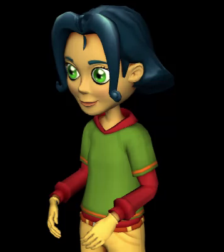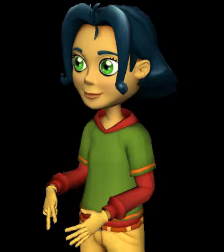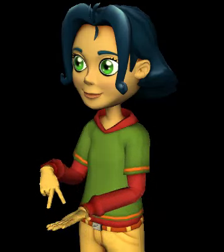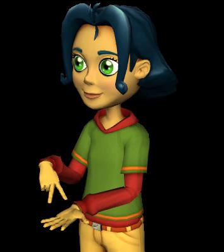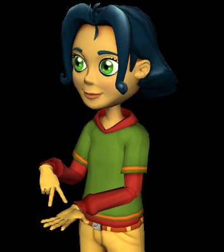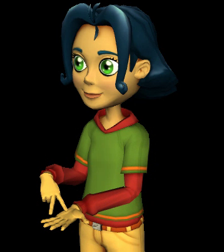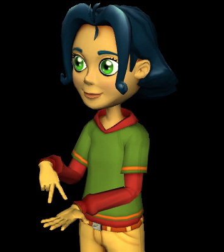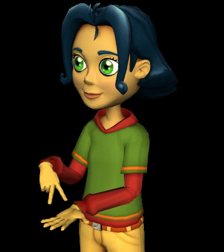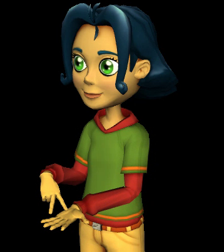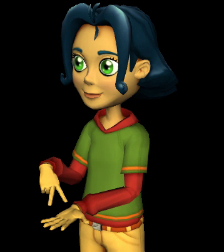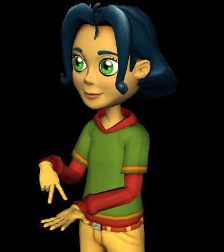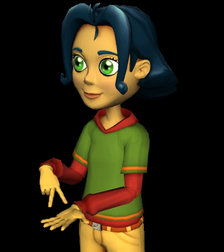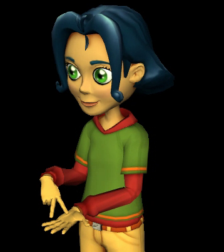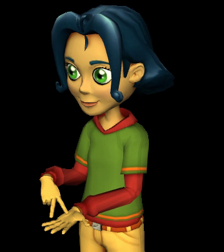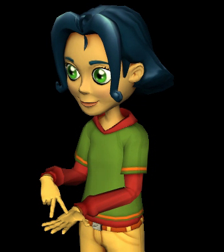شوكة